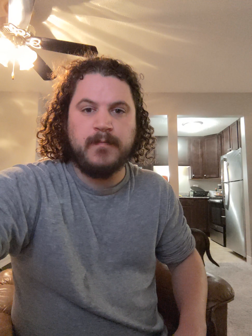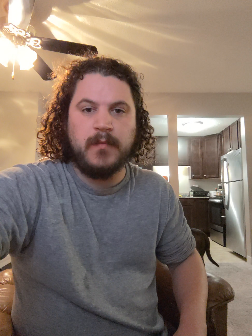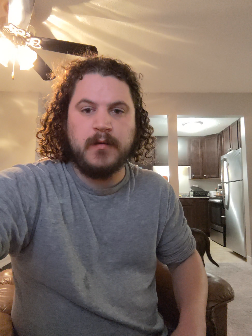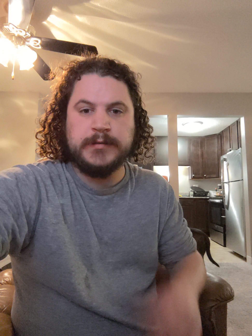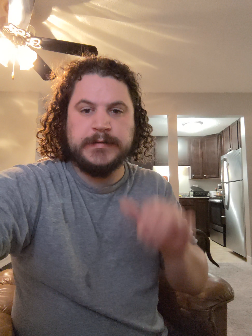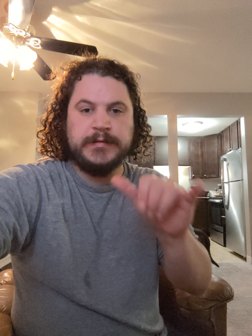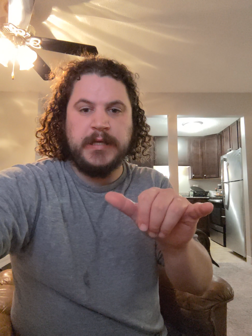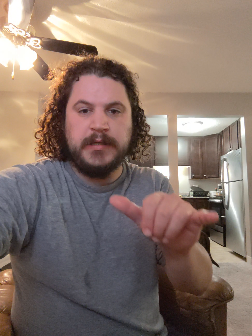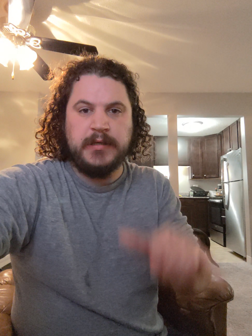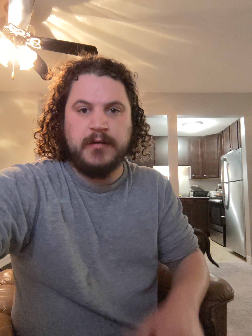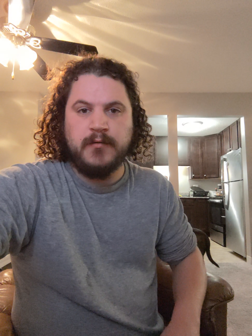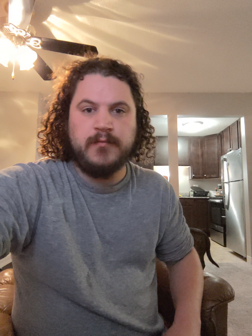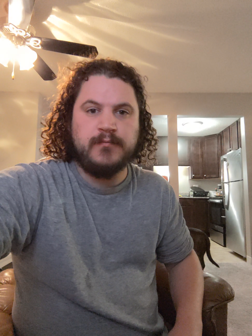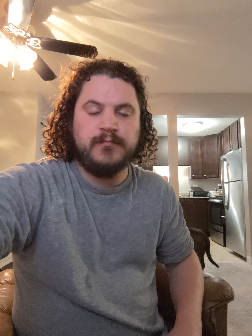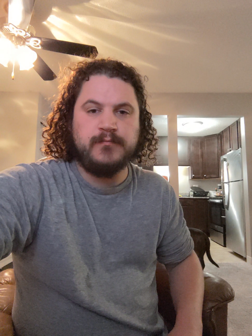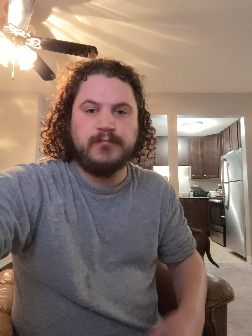stay